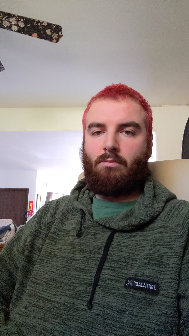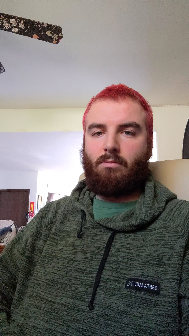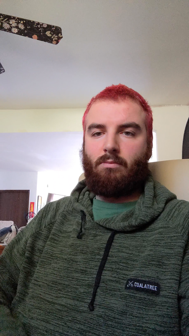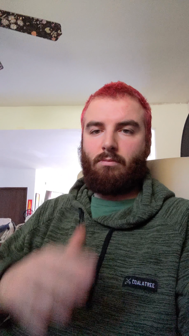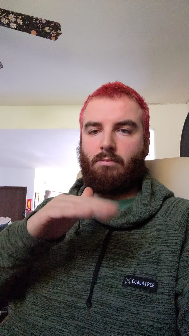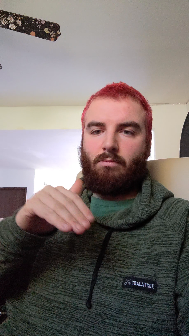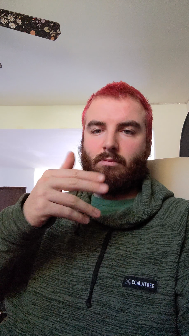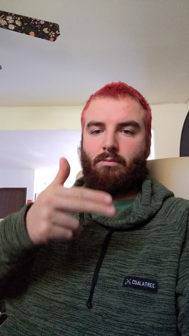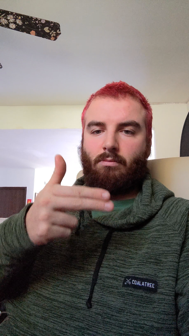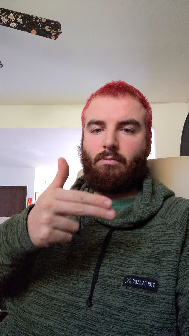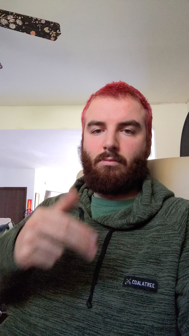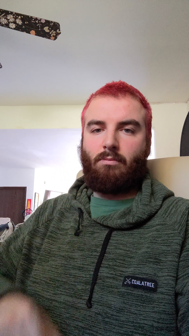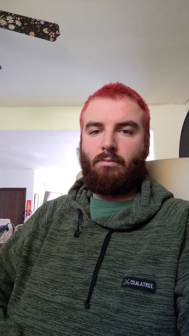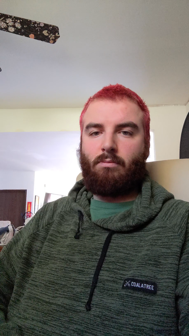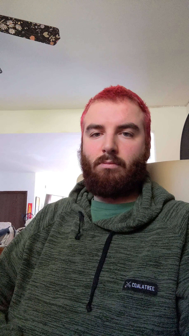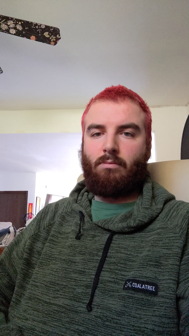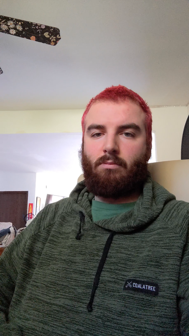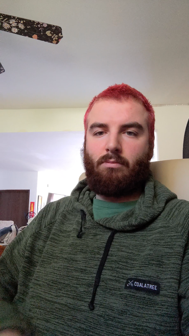pet's name